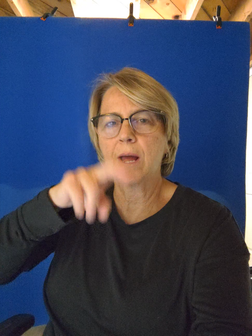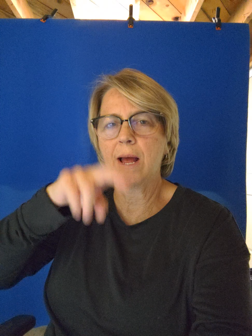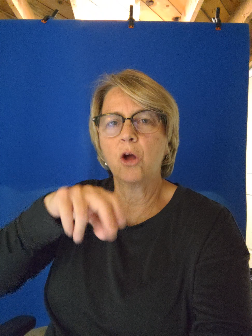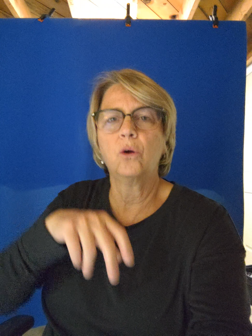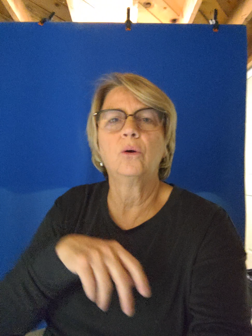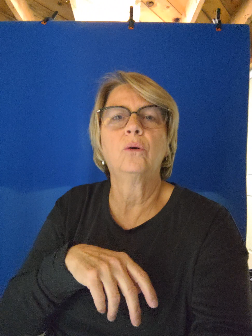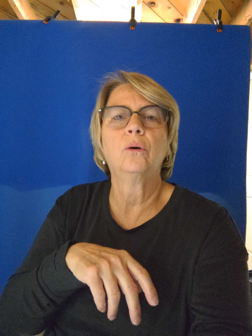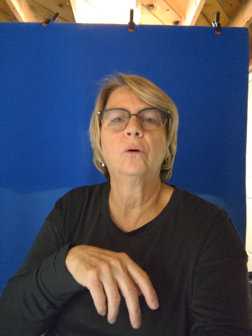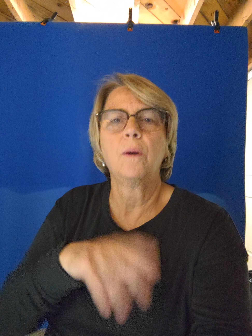chair